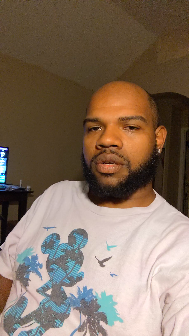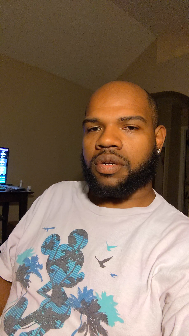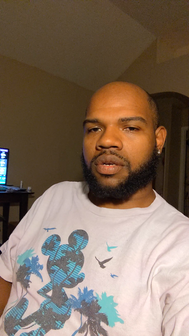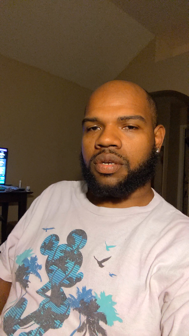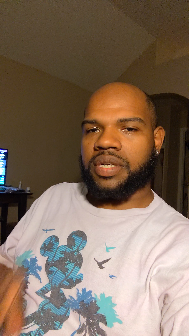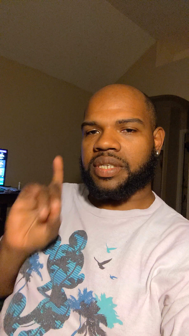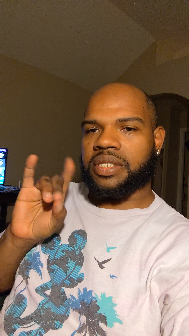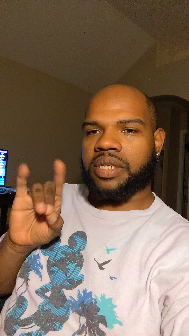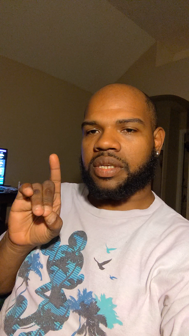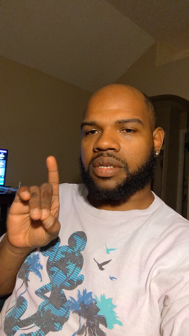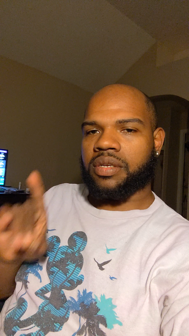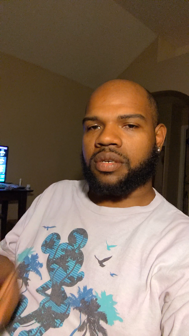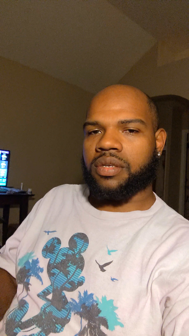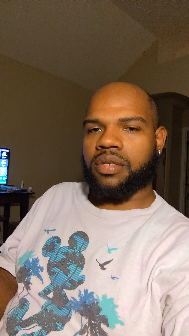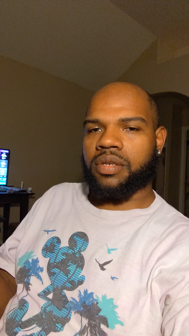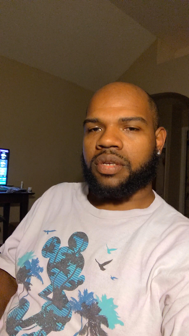did